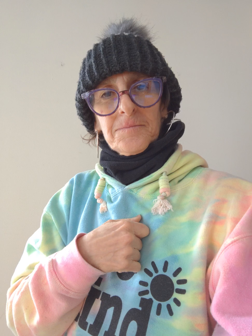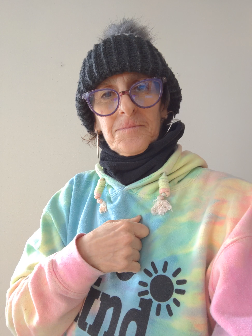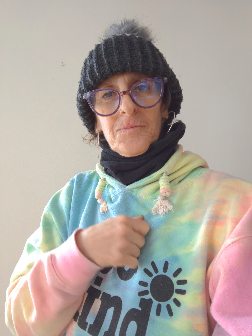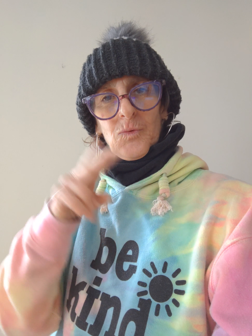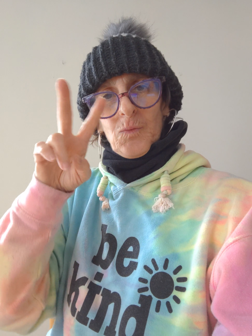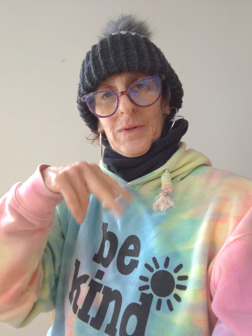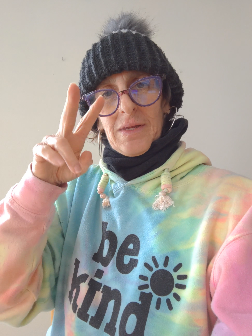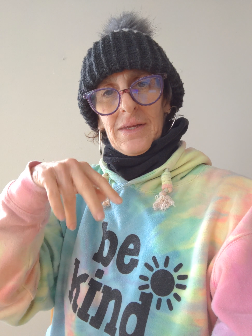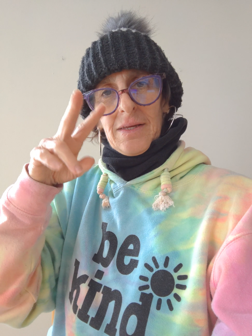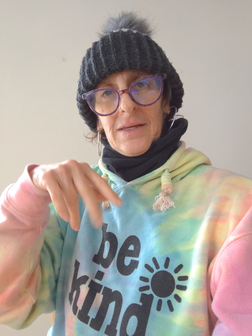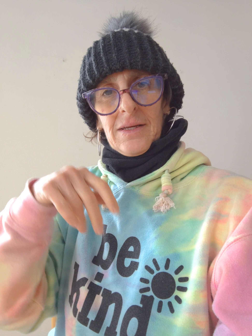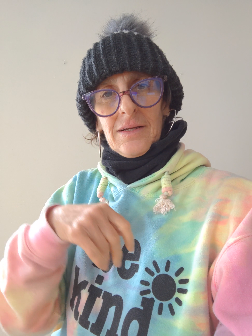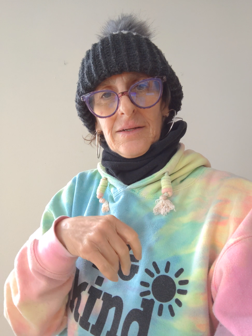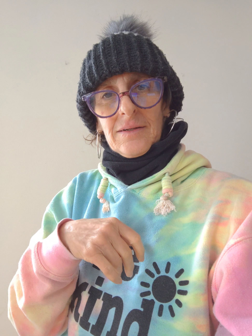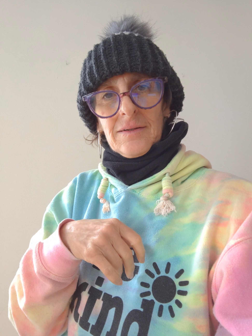read